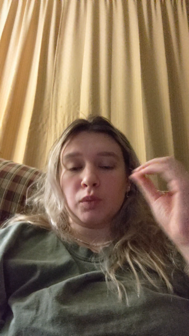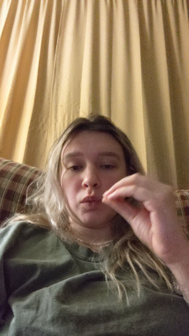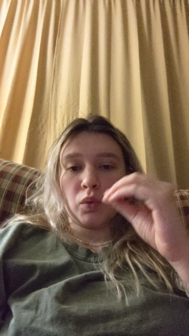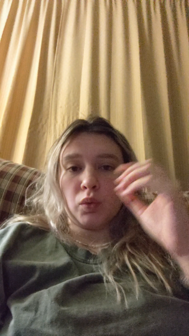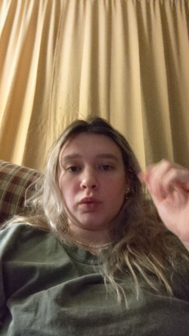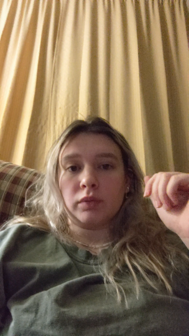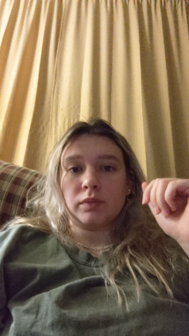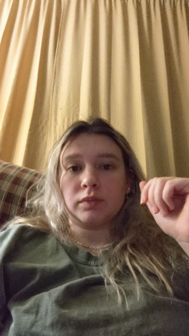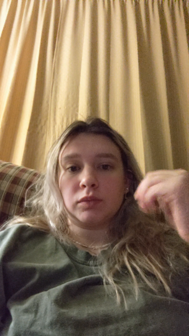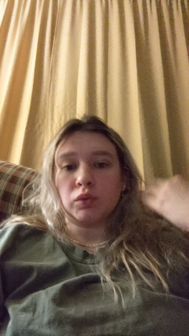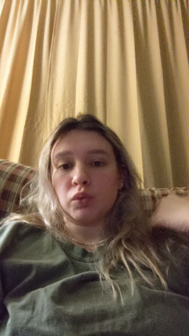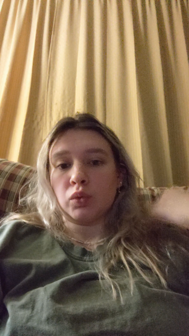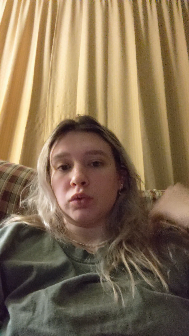shoulder